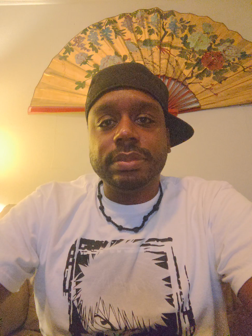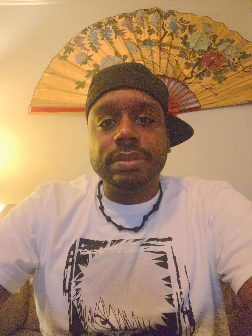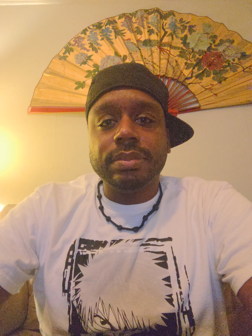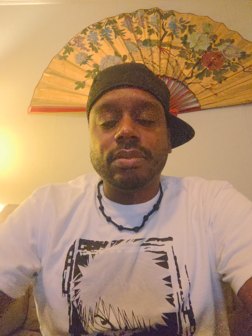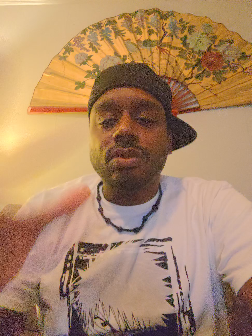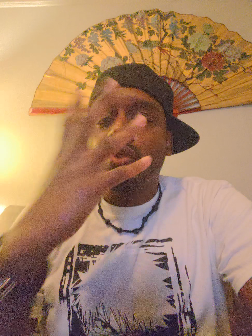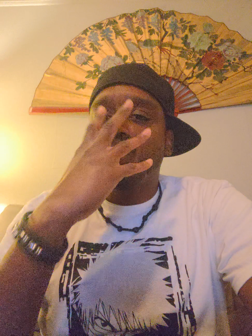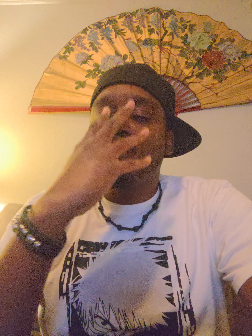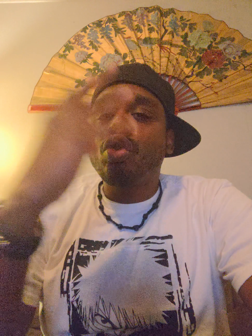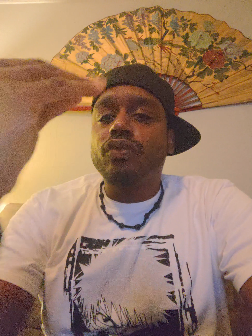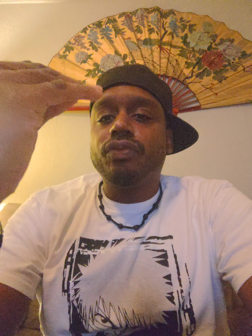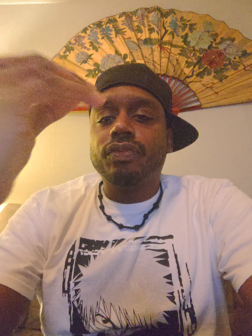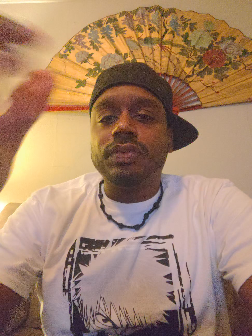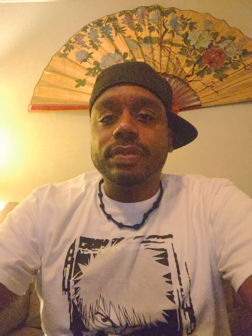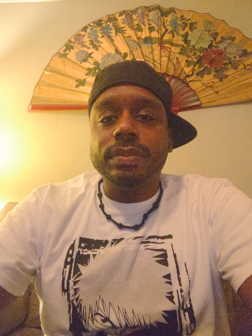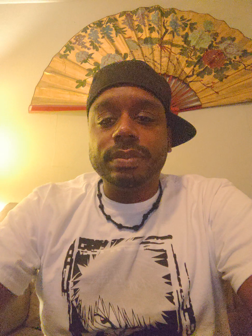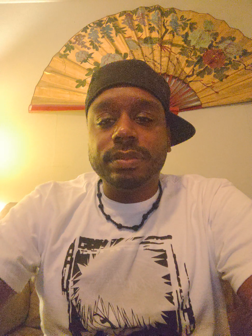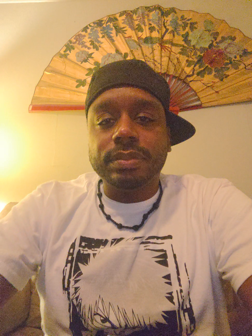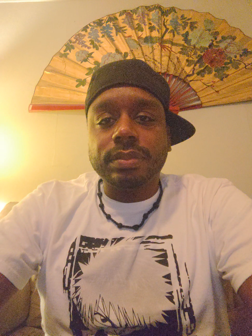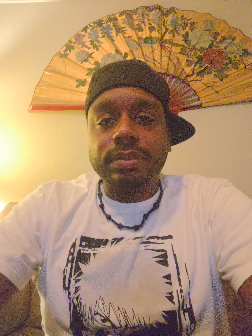wolf